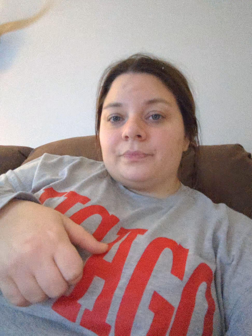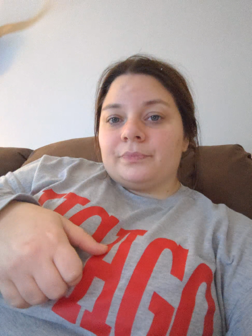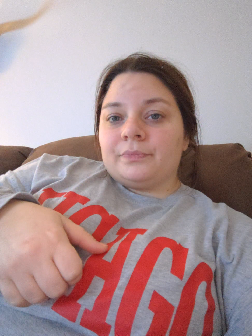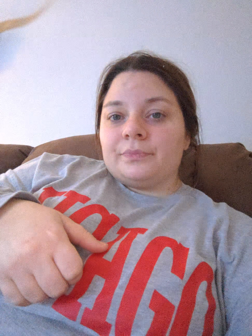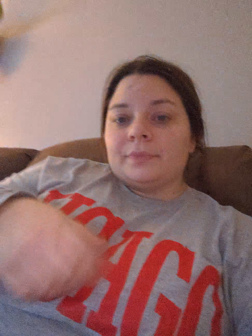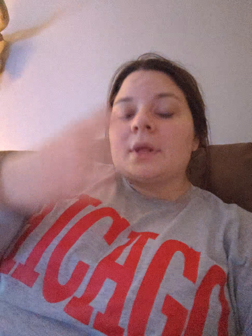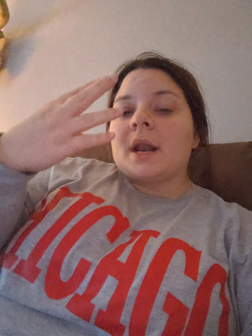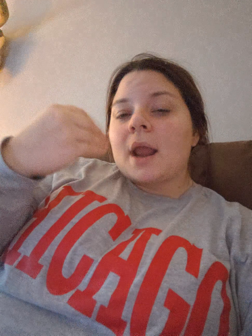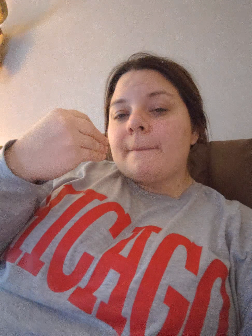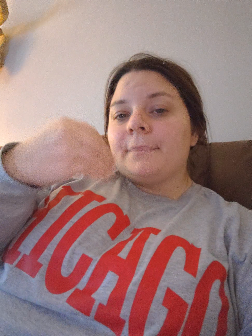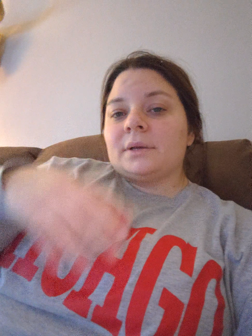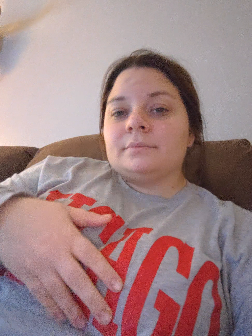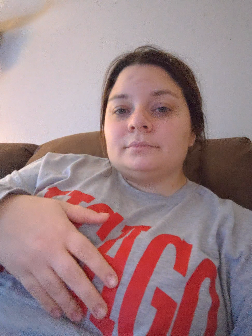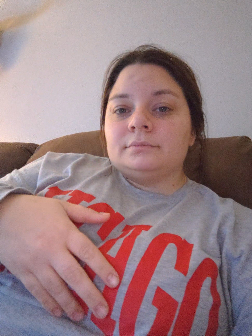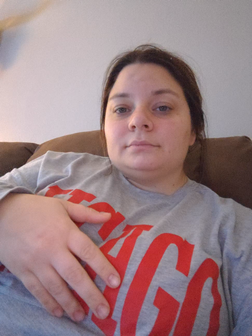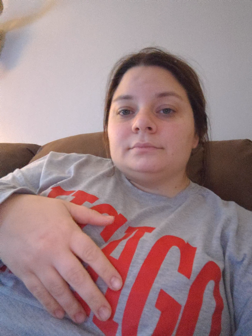nap